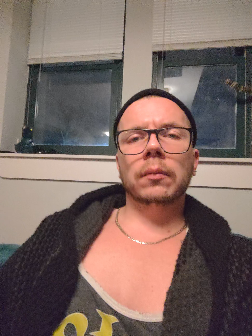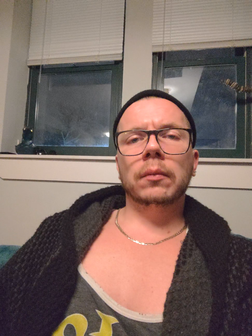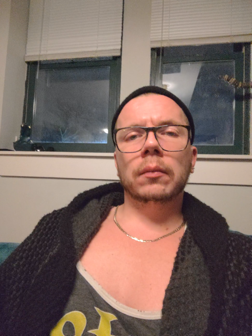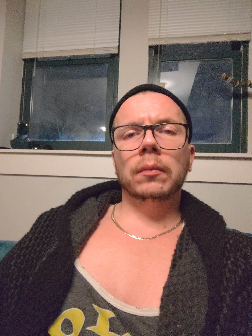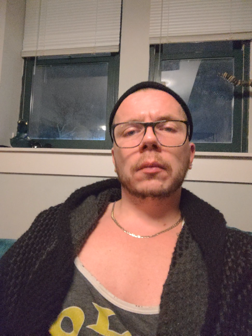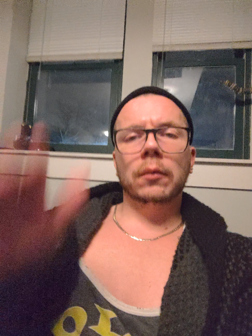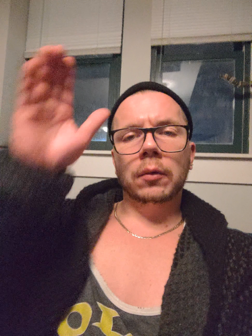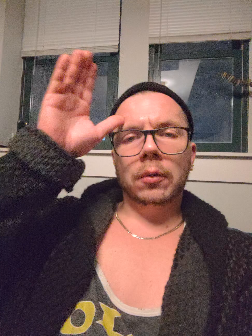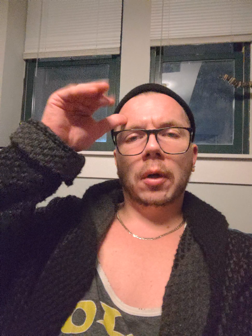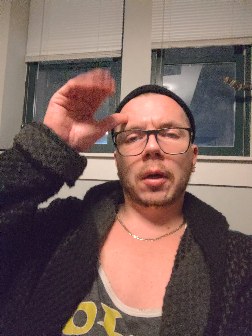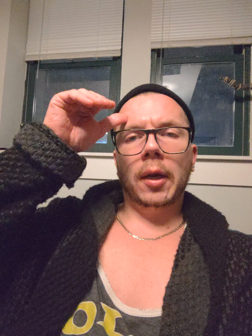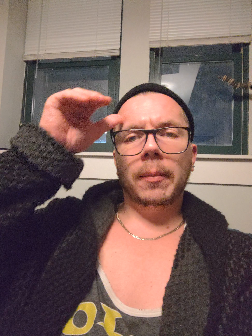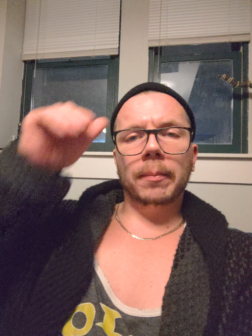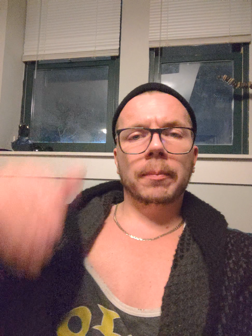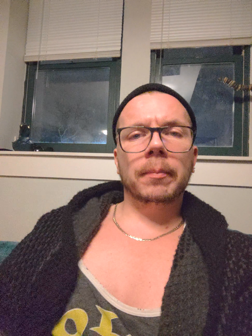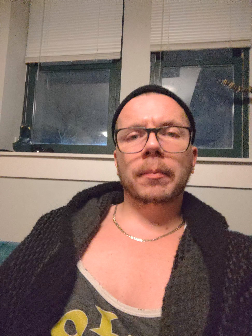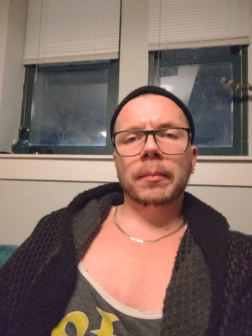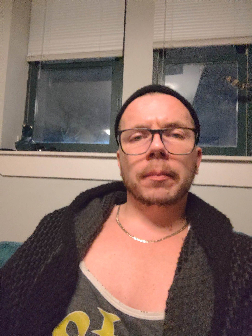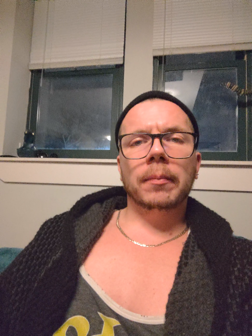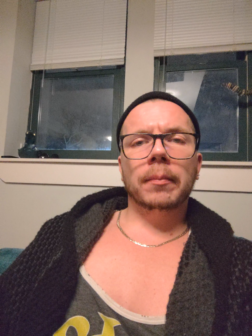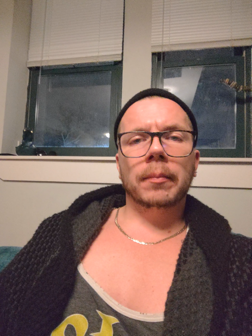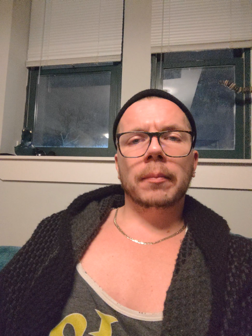donkey